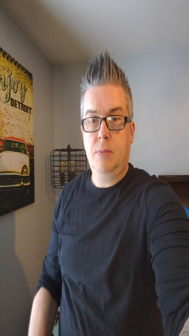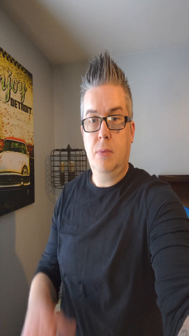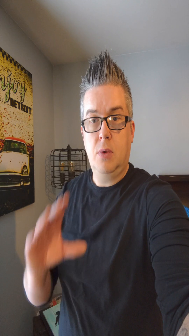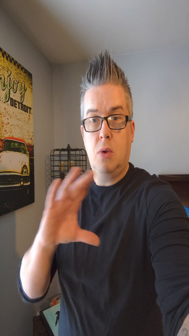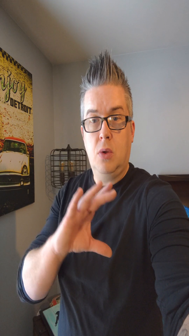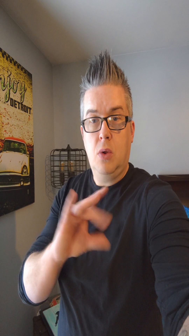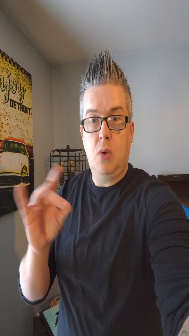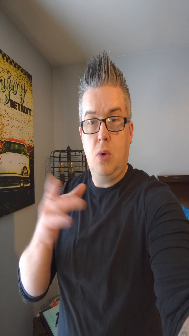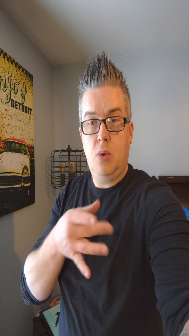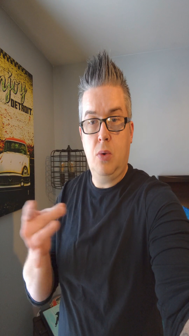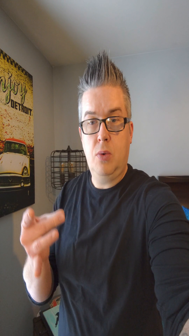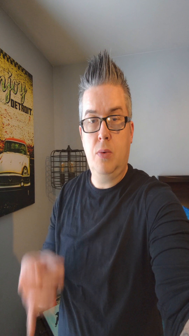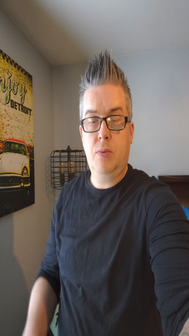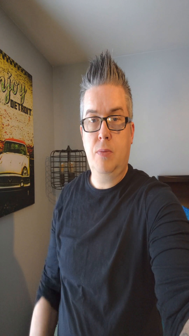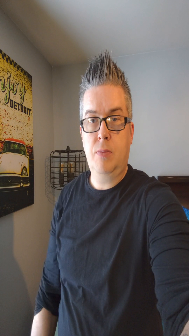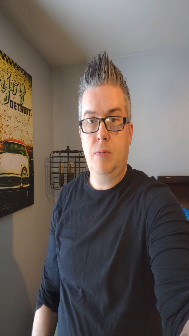story